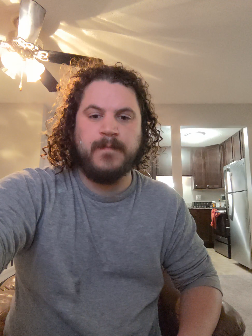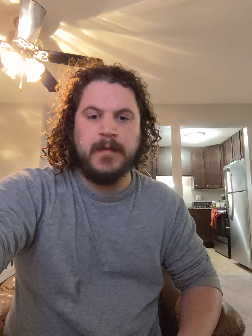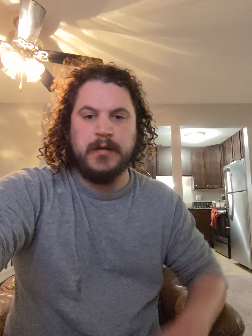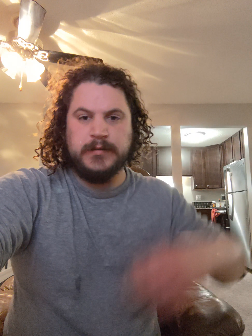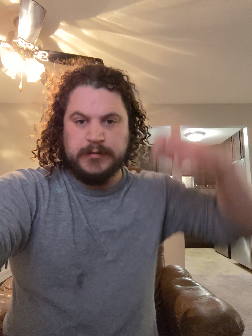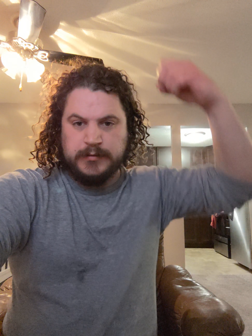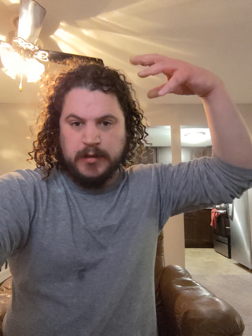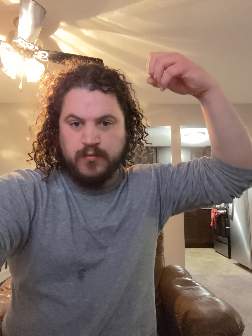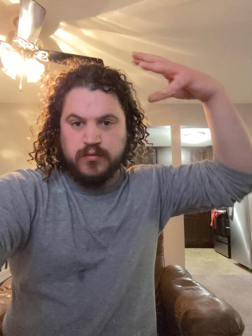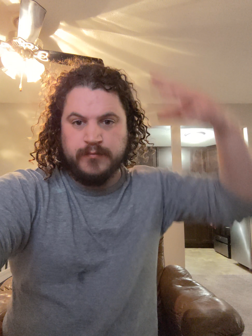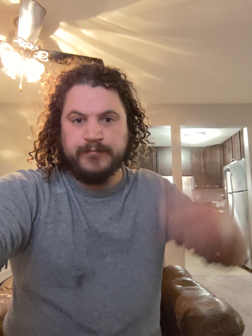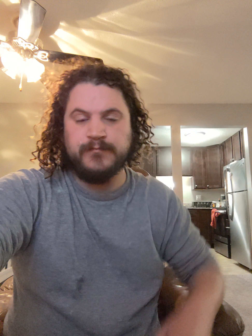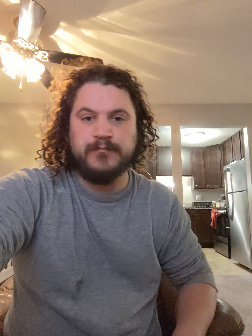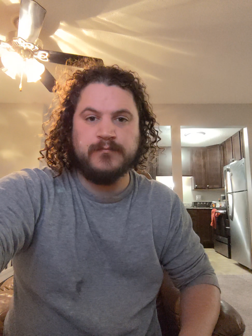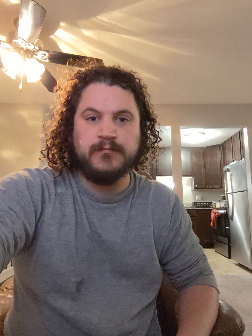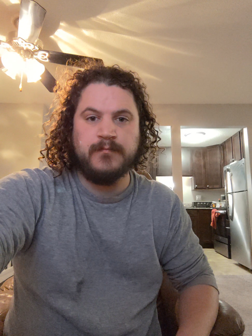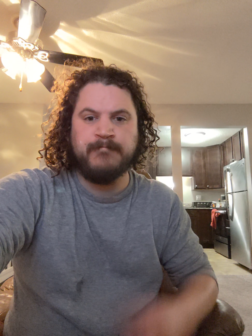shower